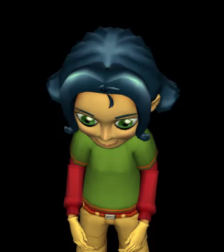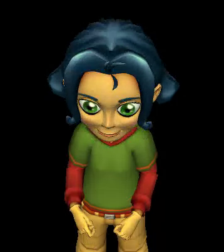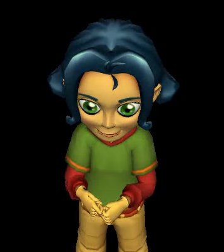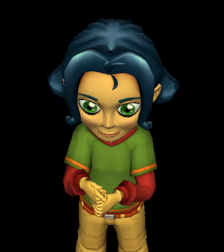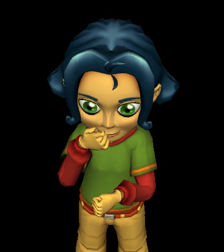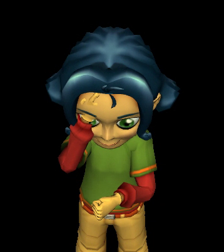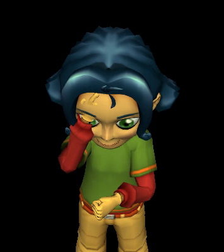مظلة